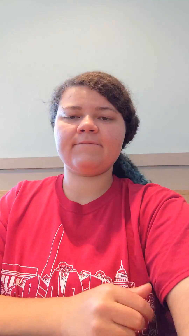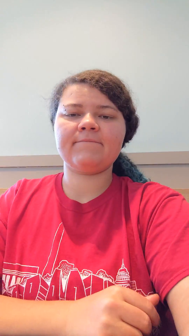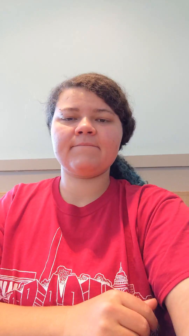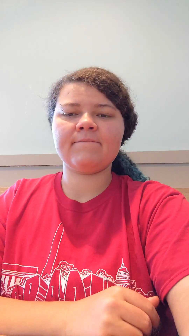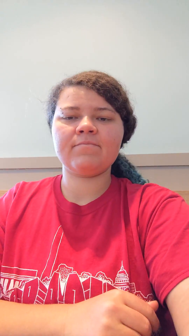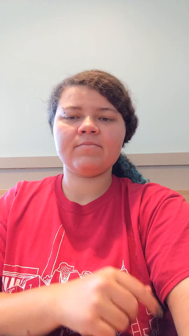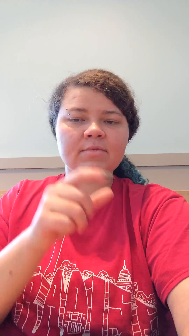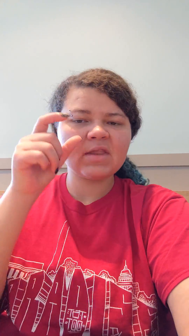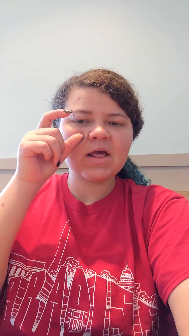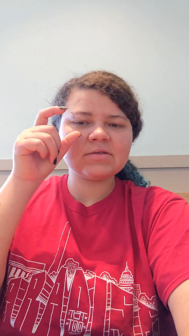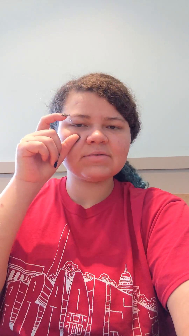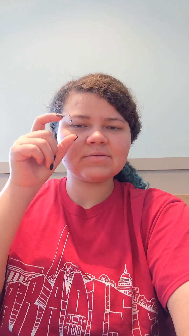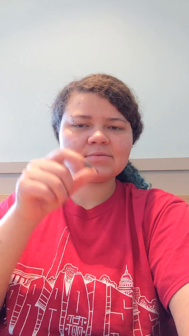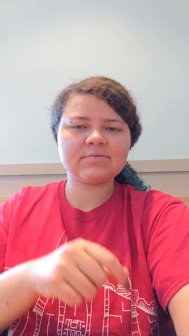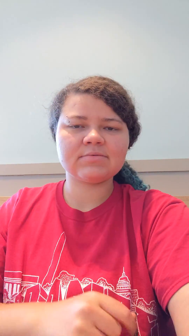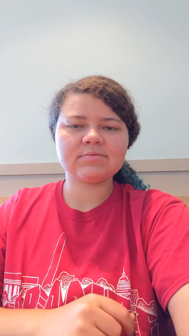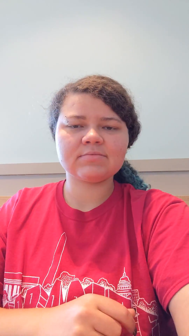glasses